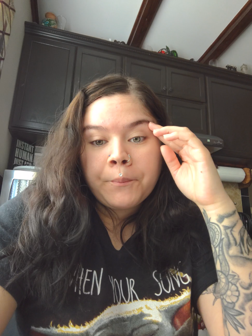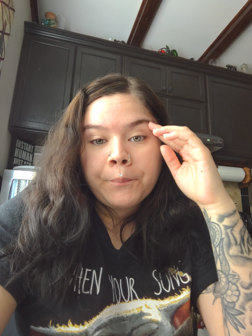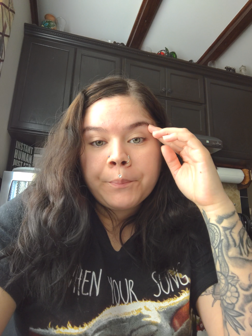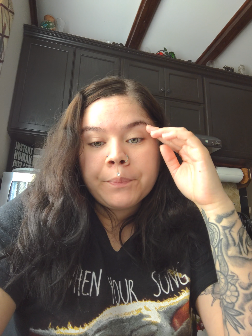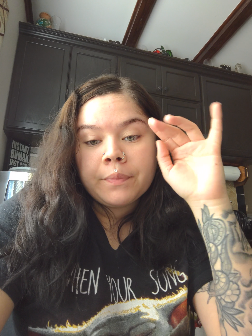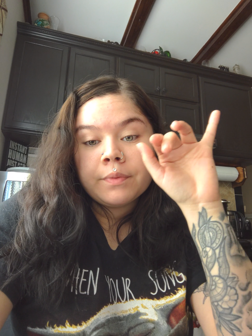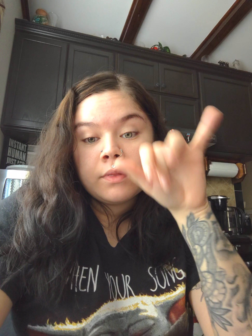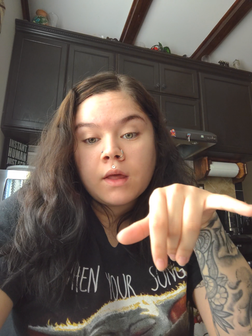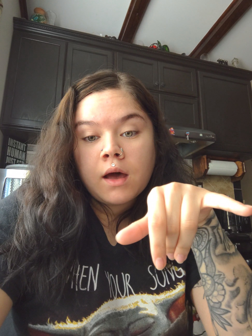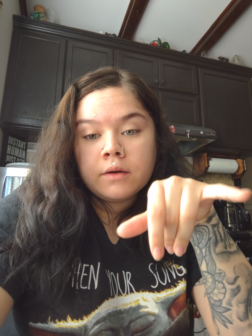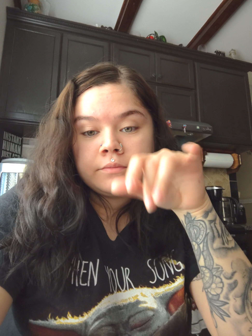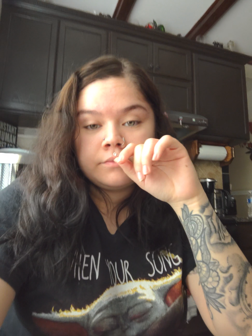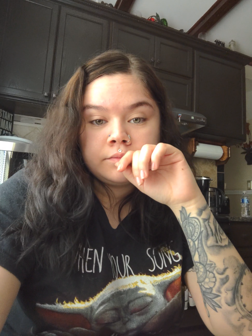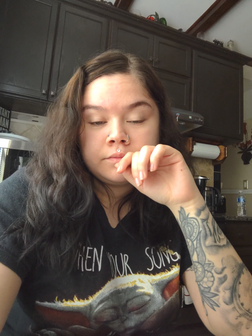that